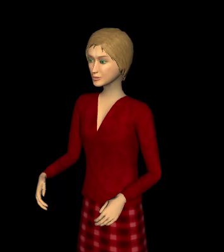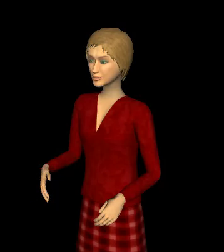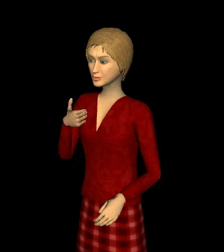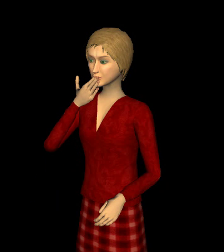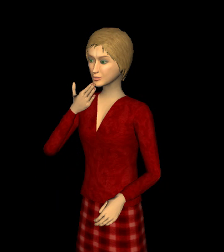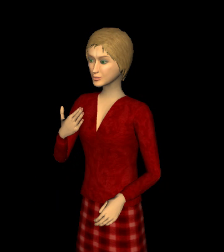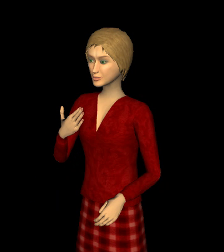شكرا